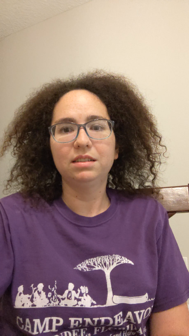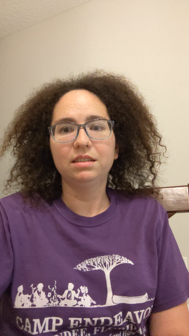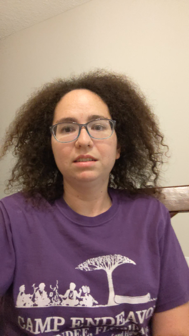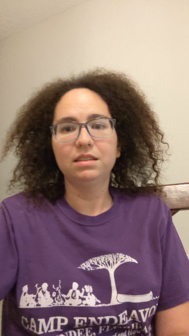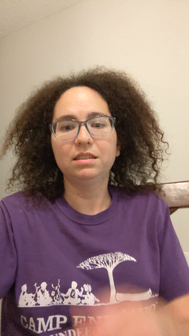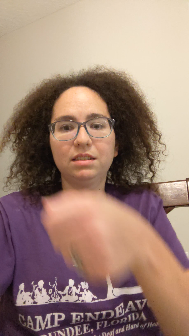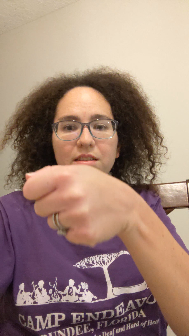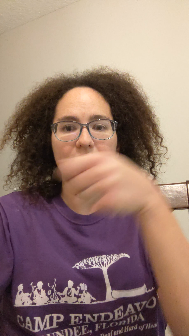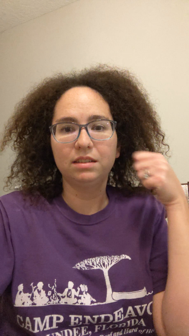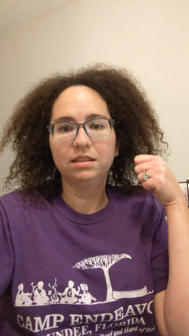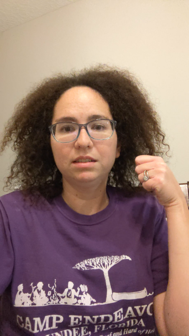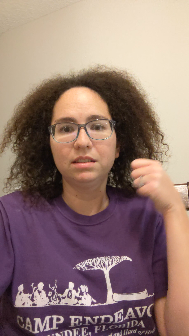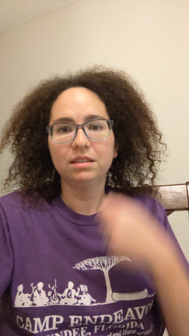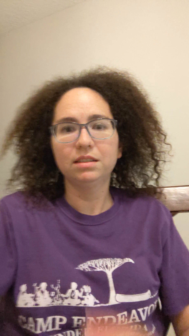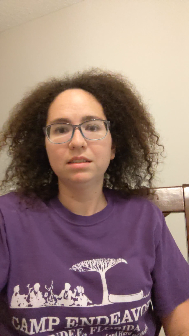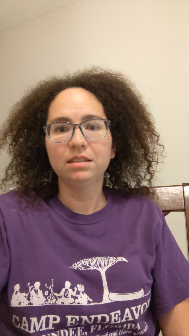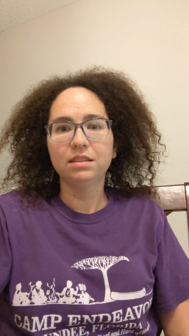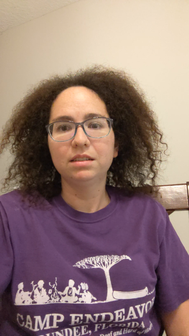pull